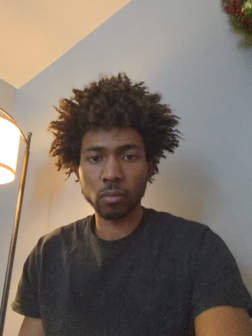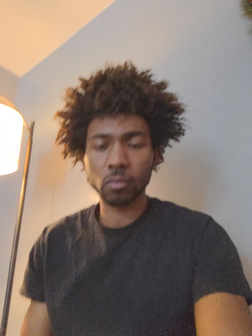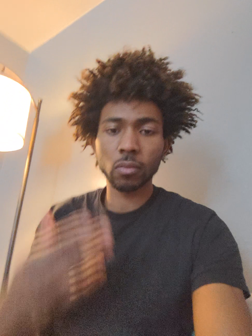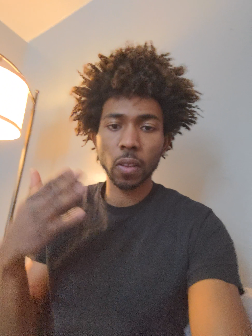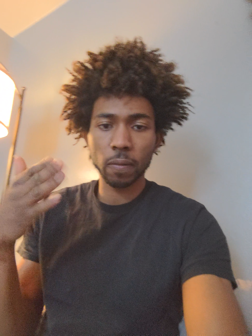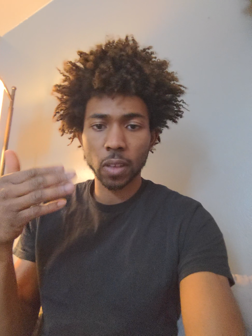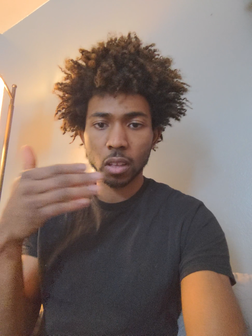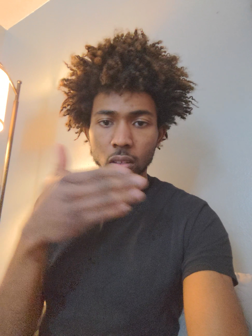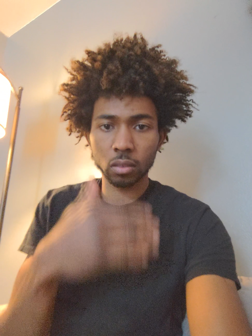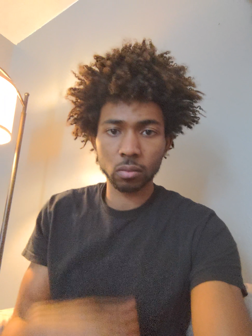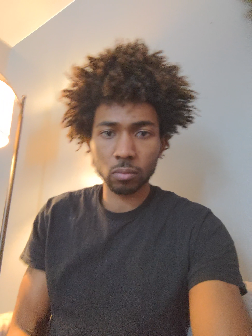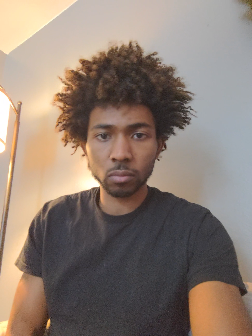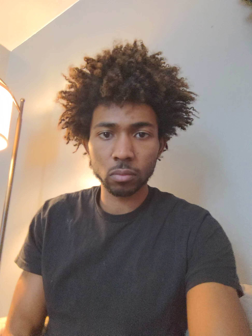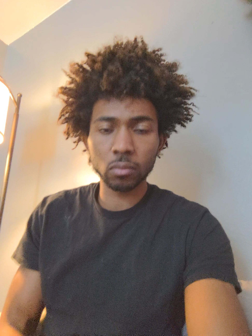fish